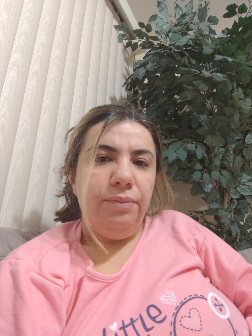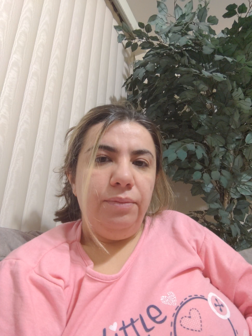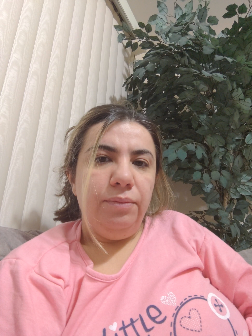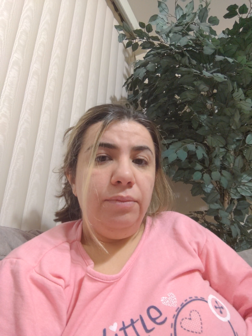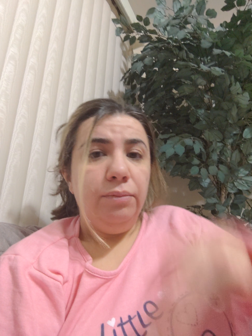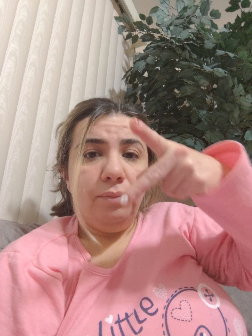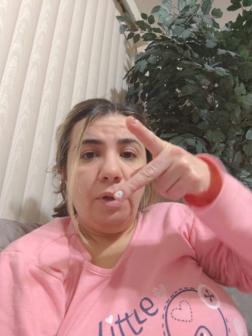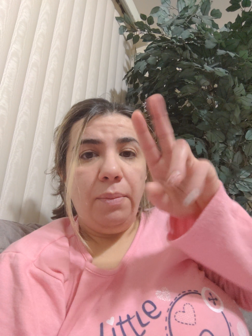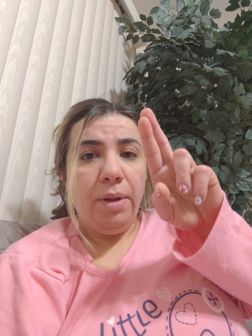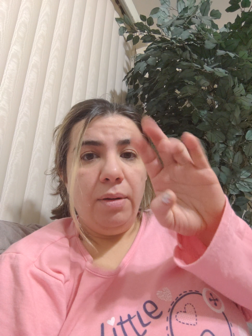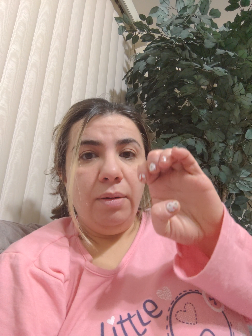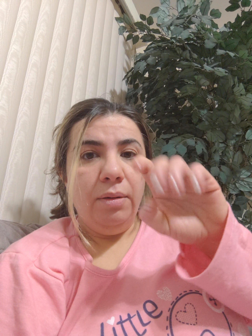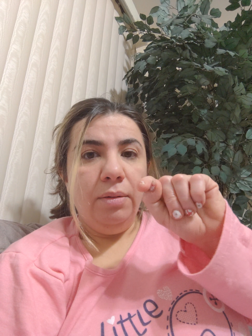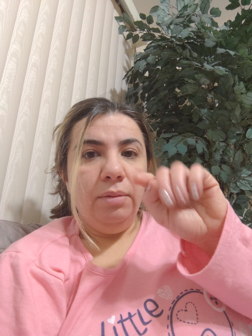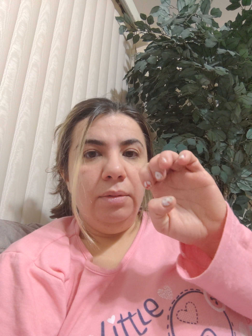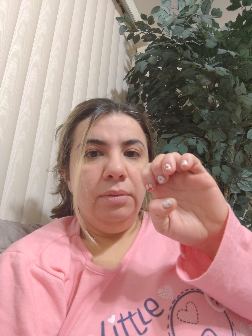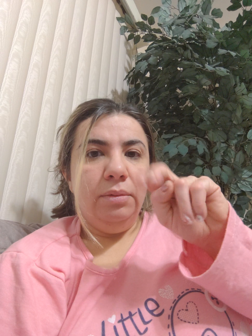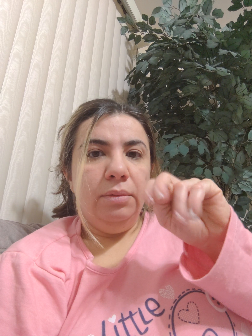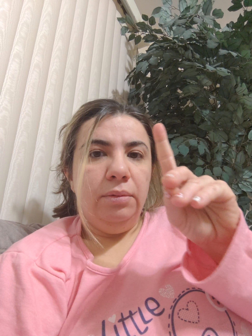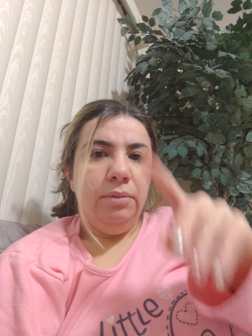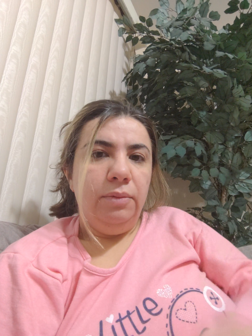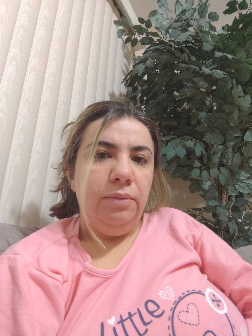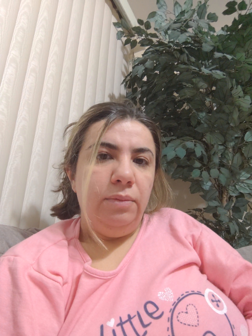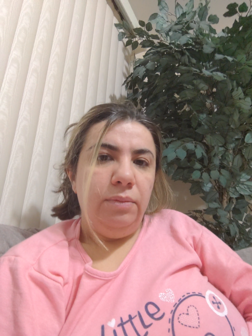pretend